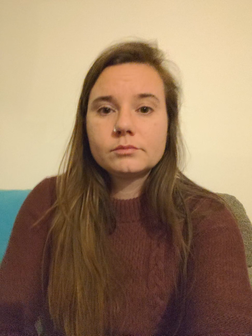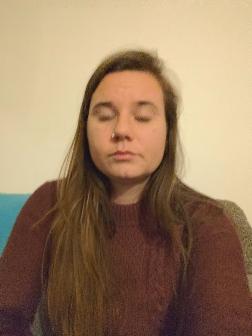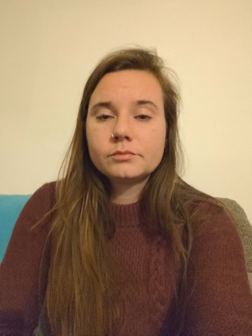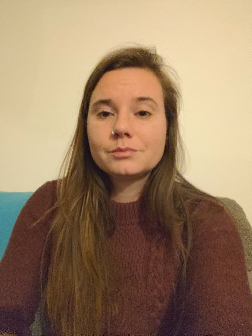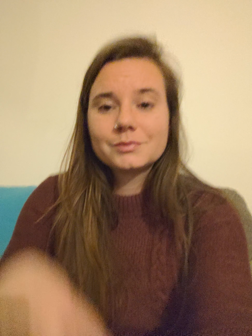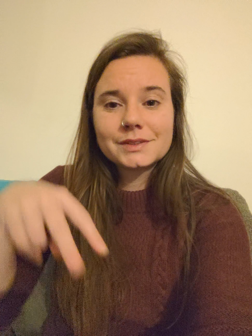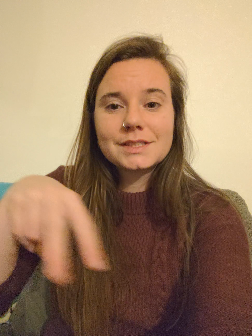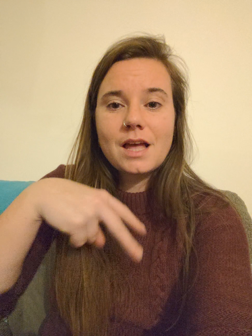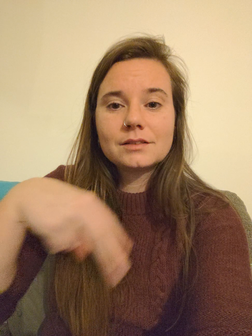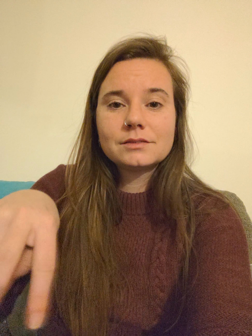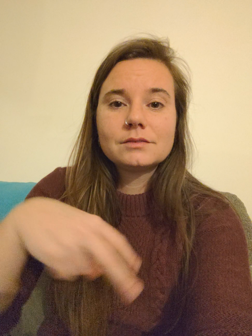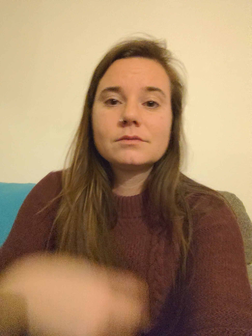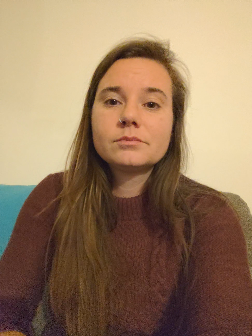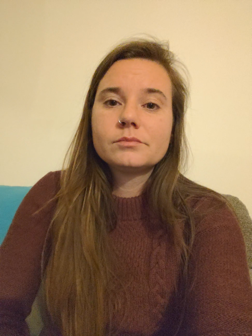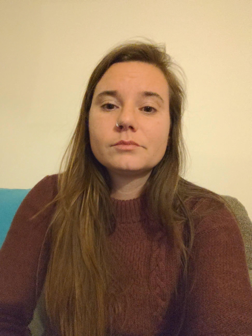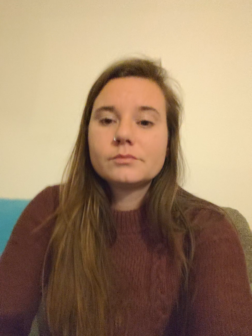dance